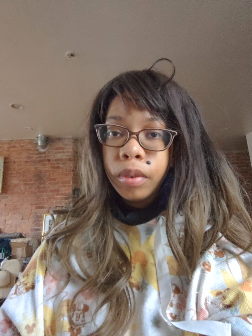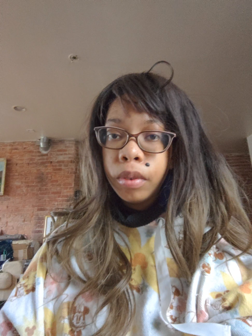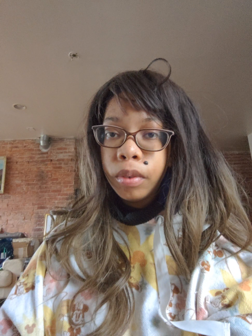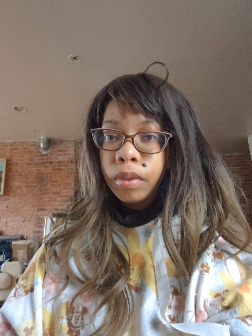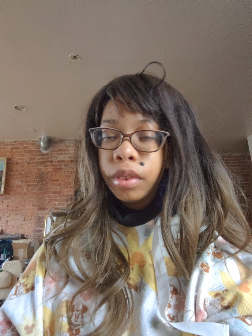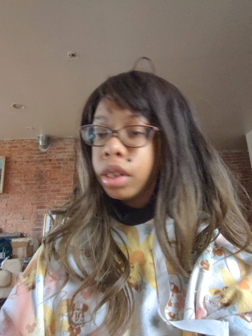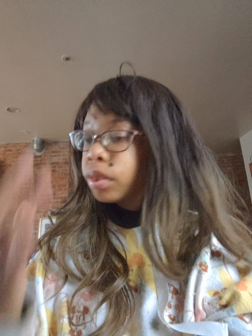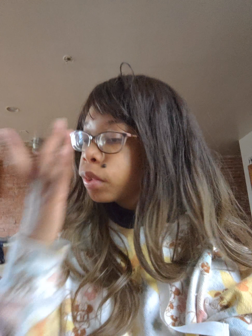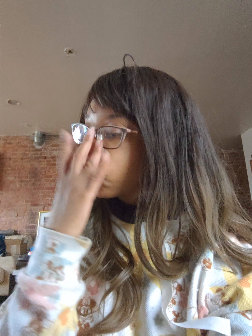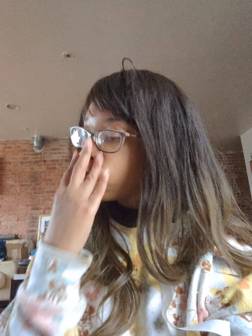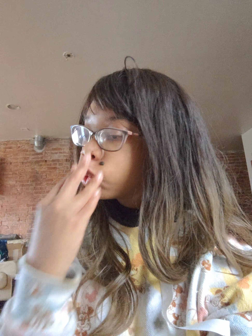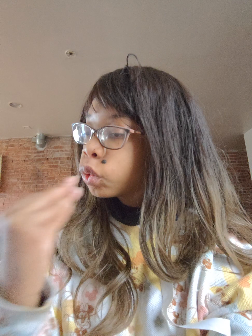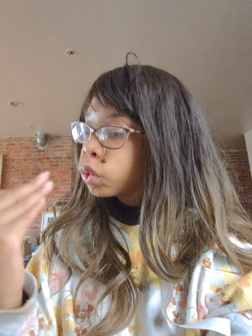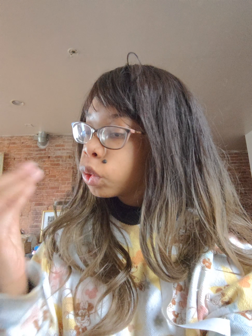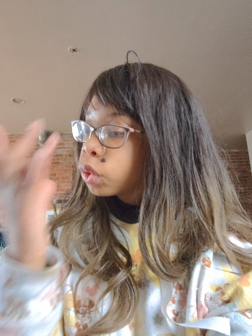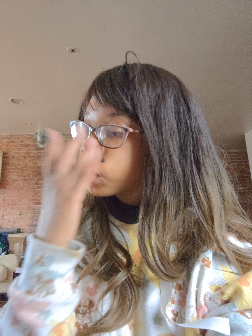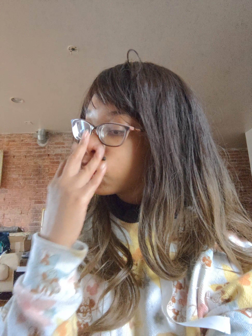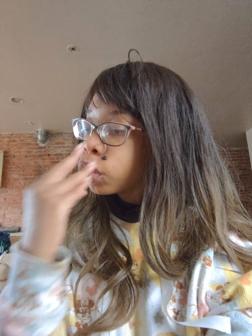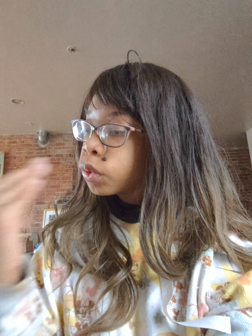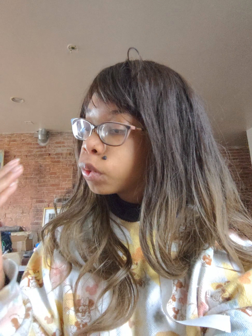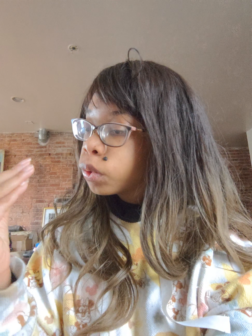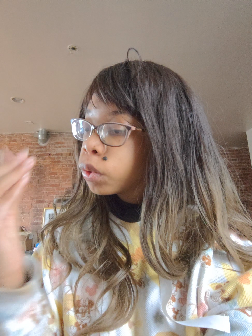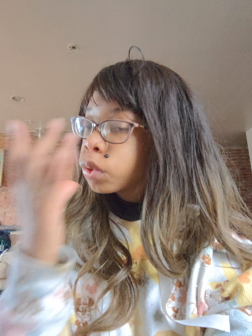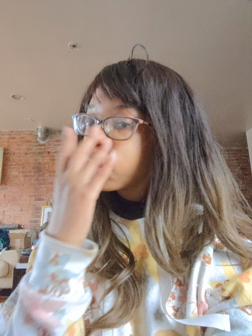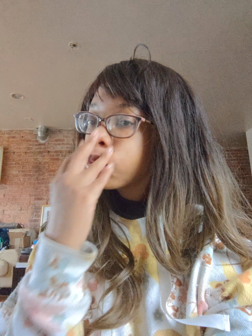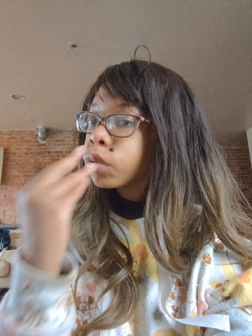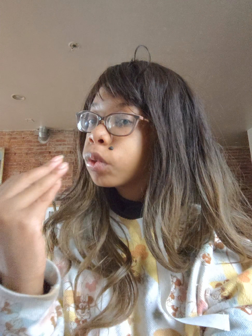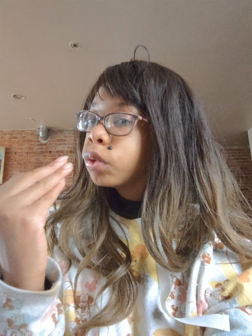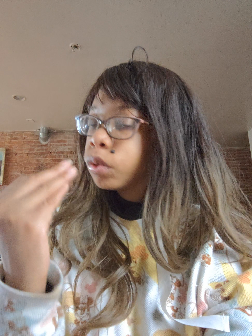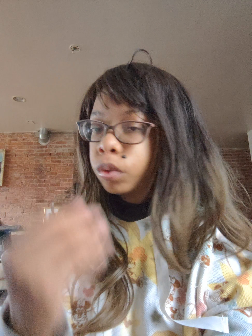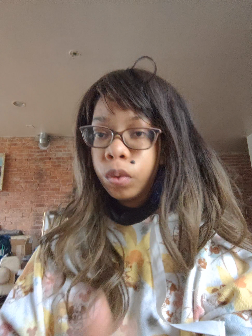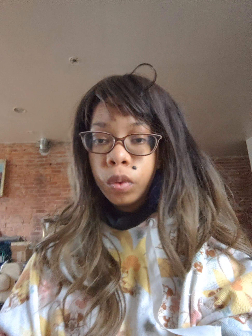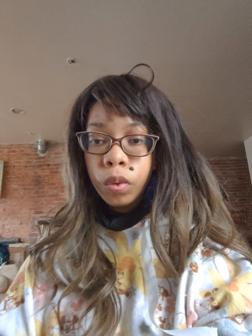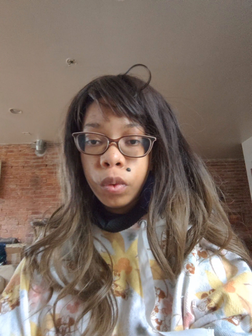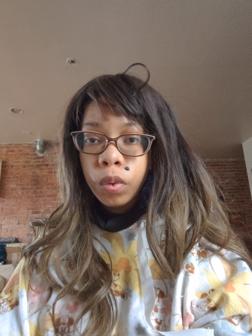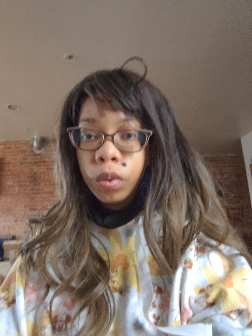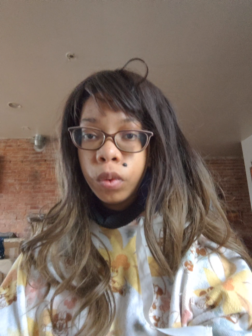wolf